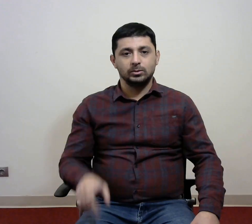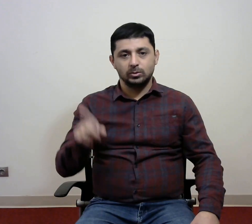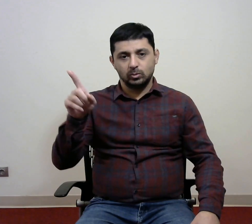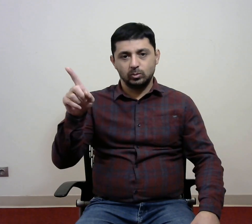O